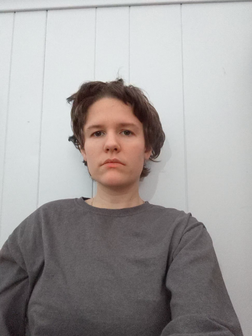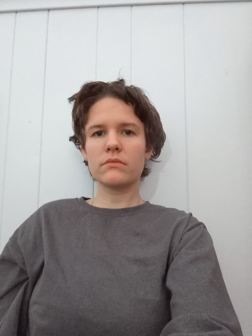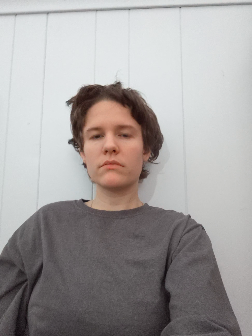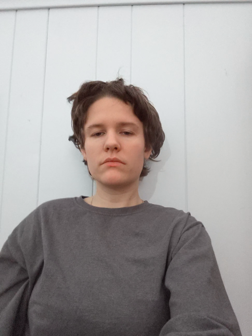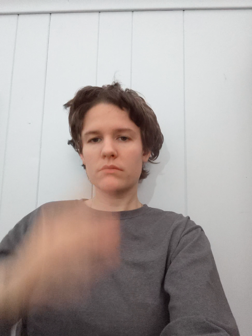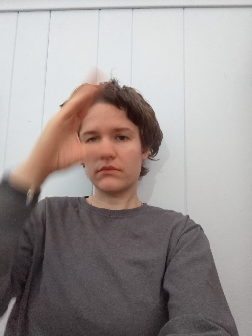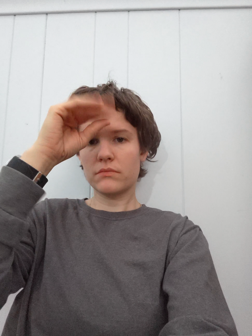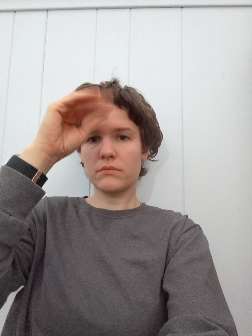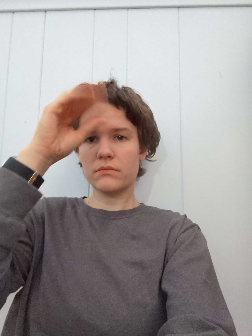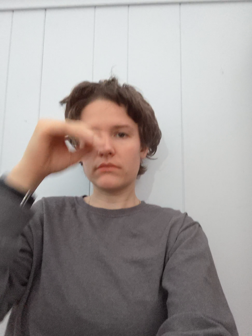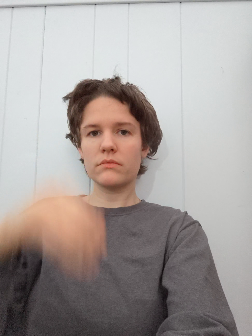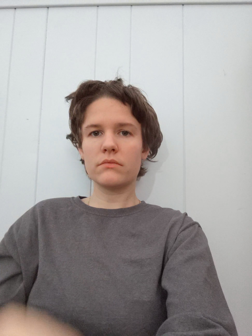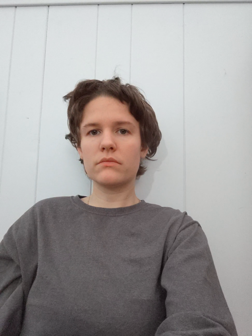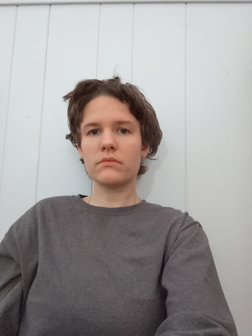boy